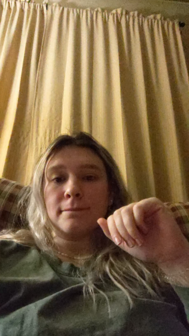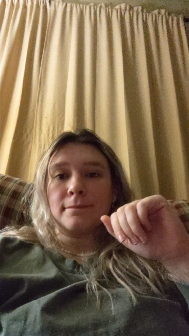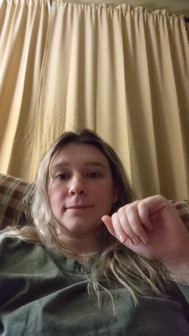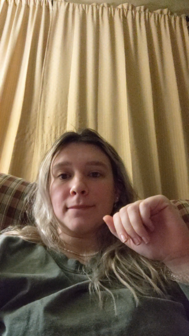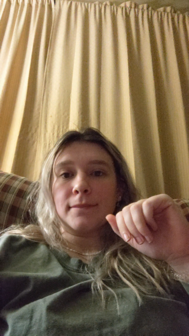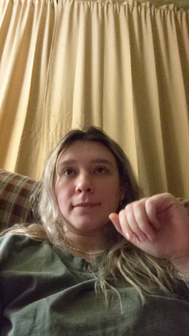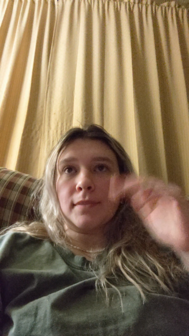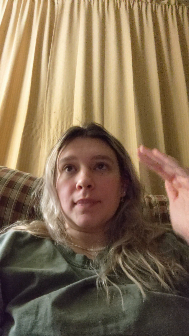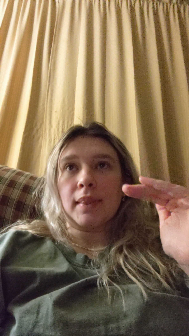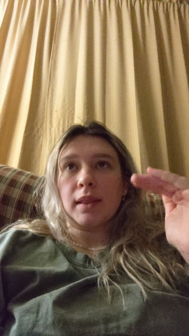little